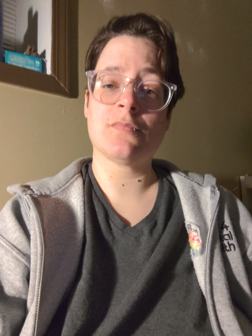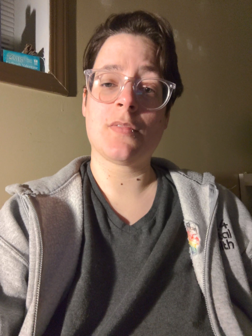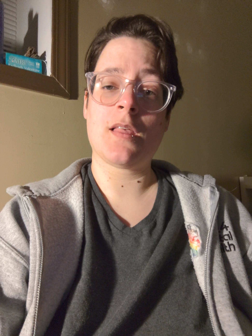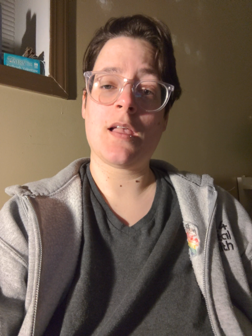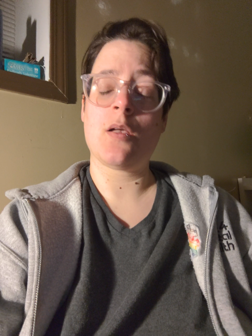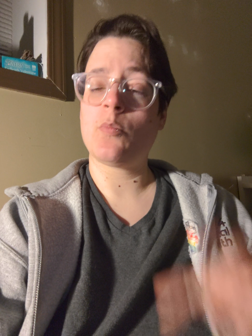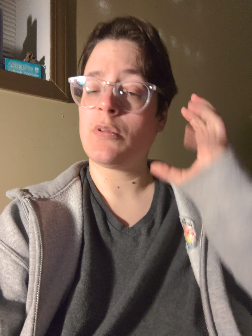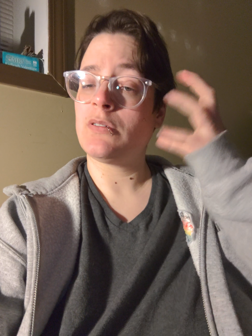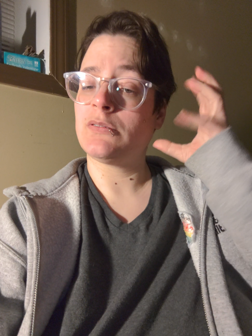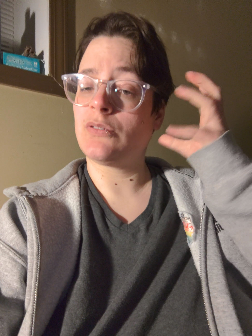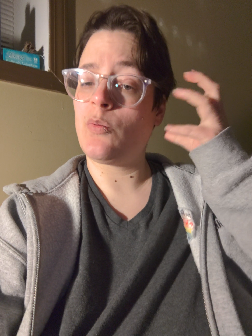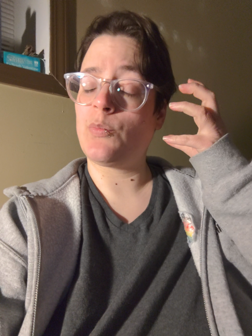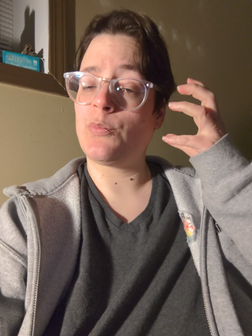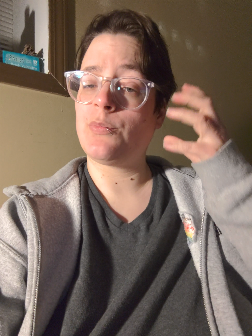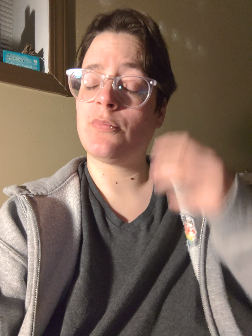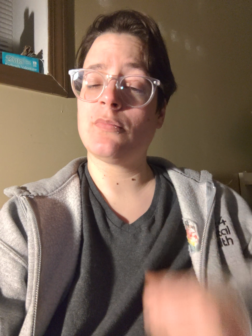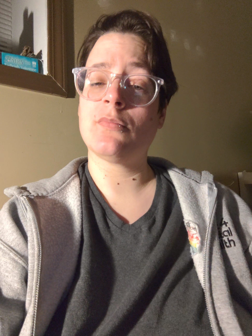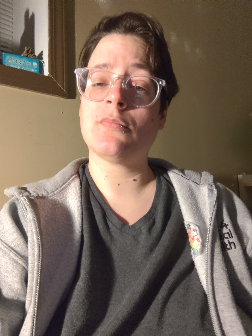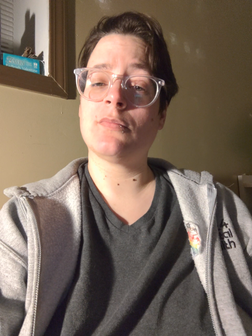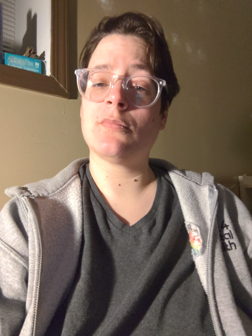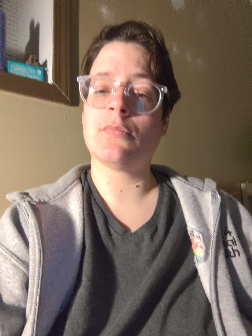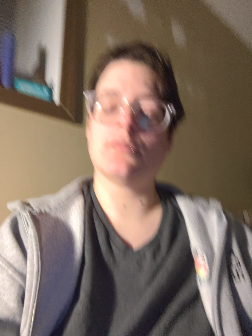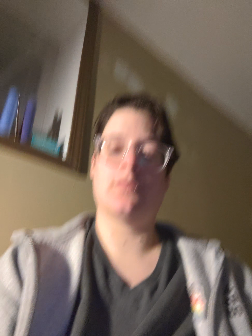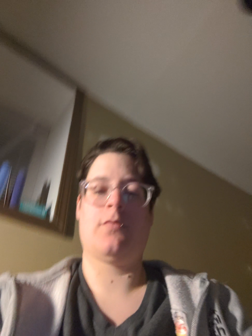radio